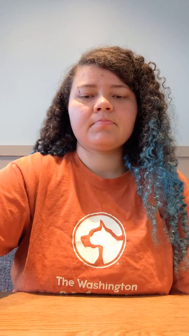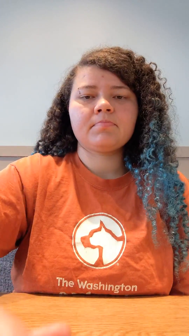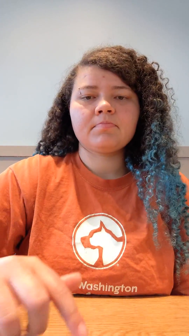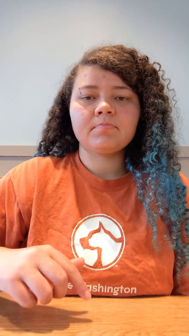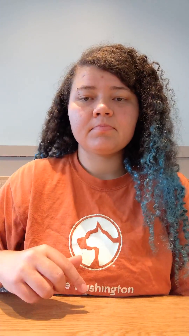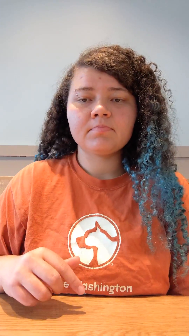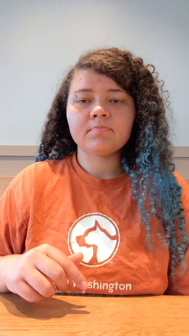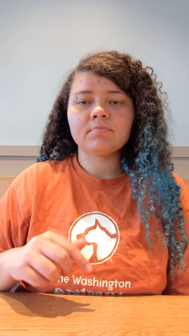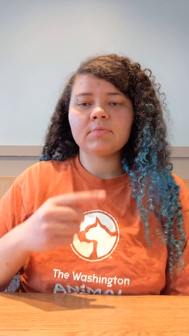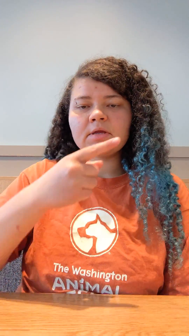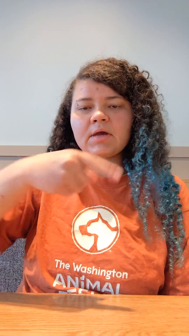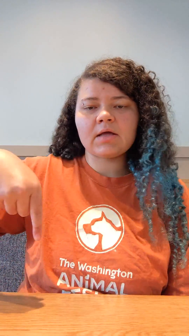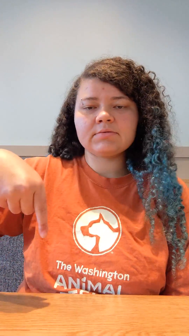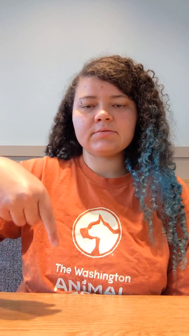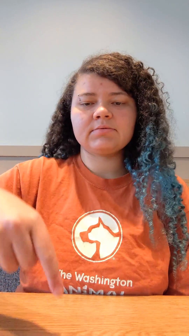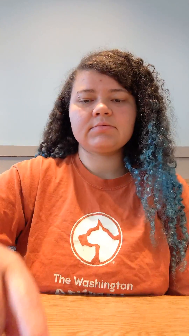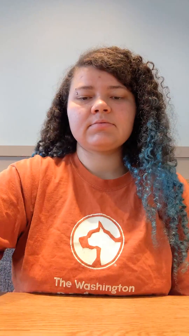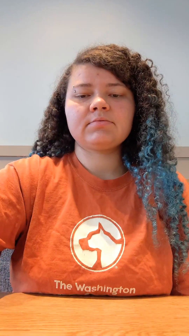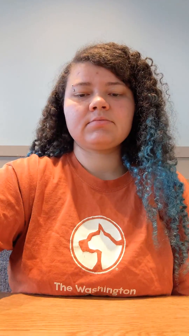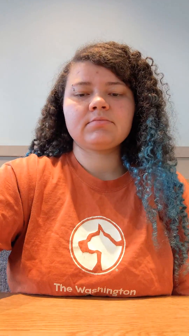cut